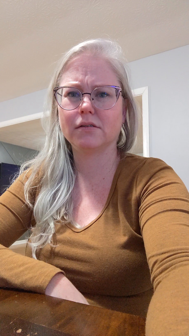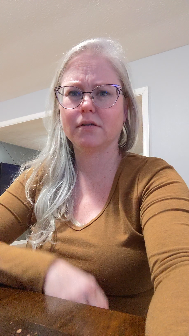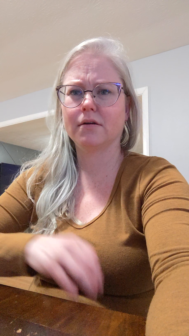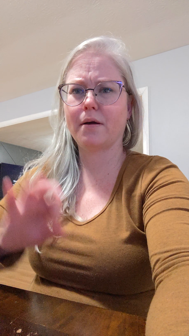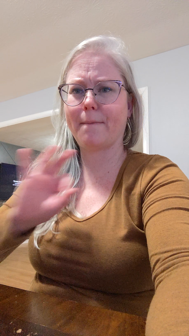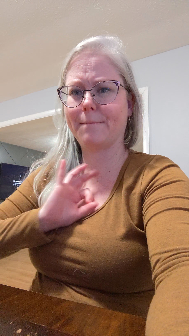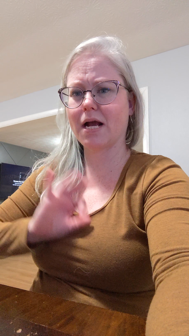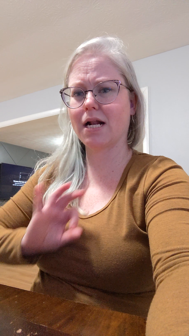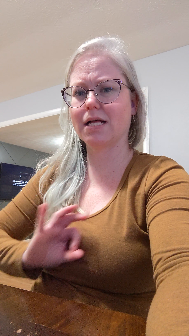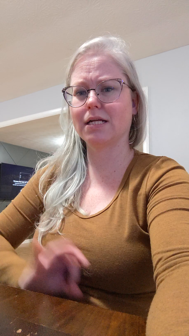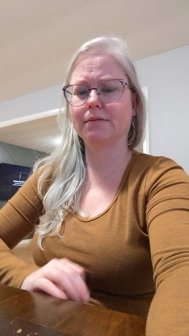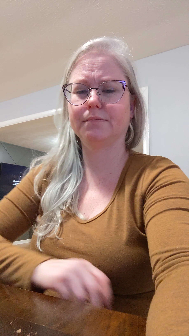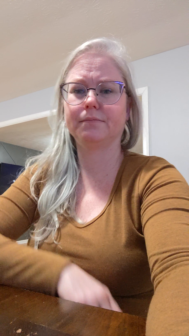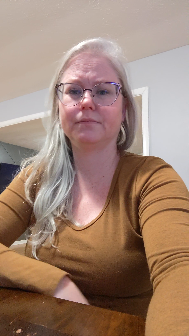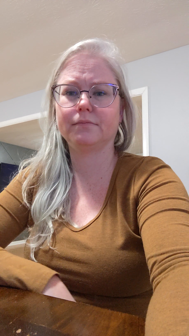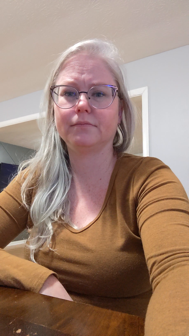button